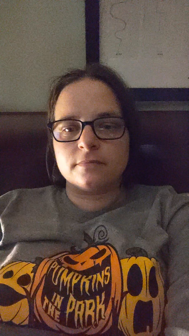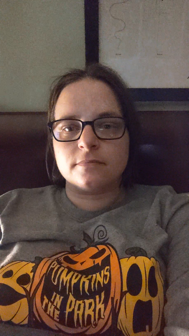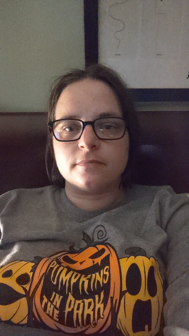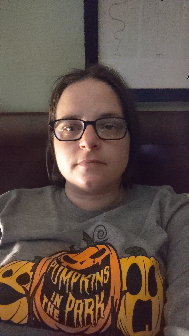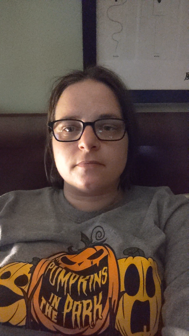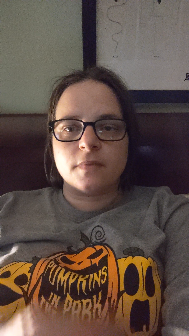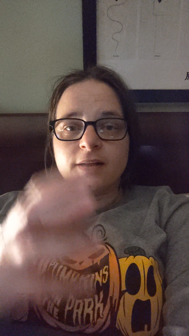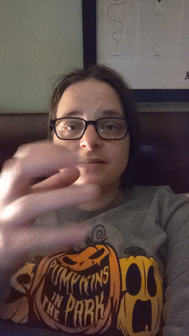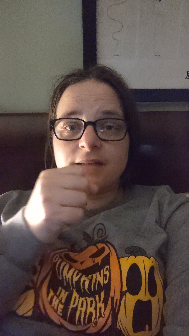get